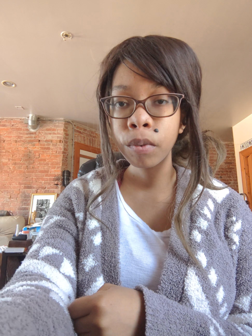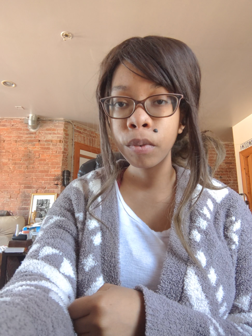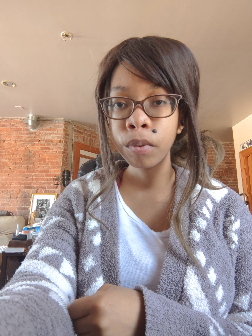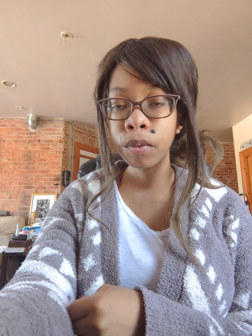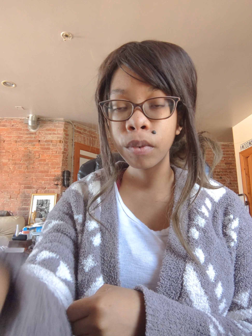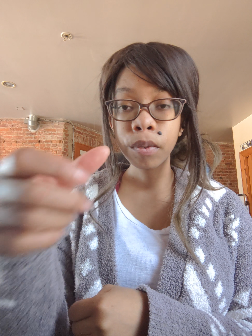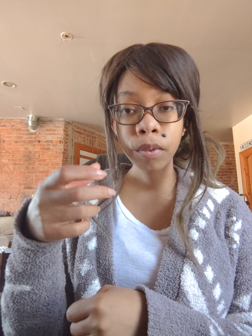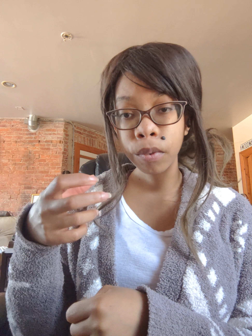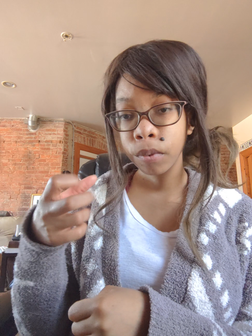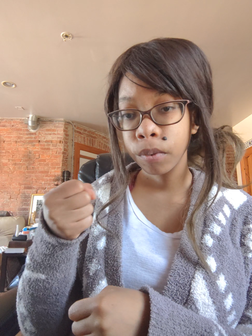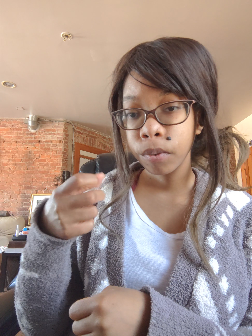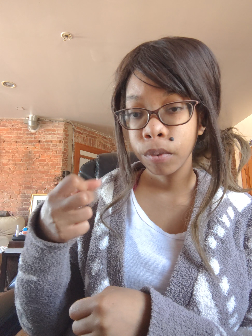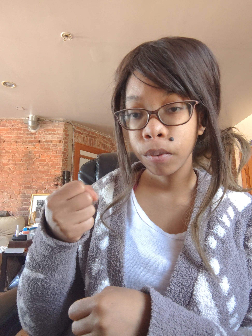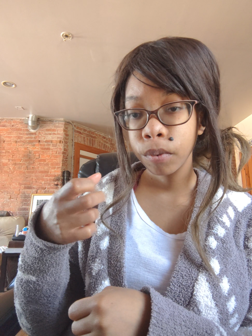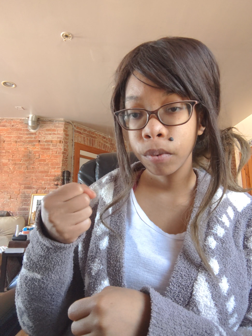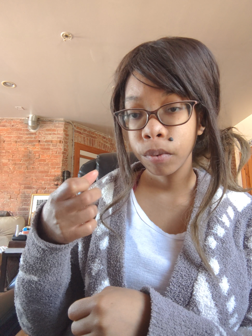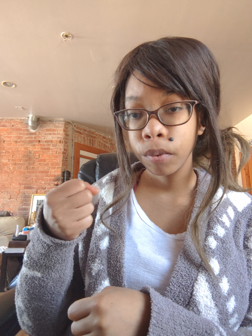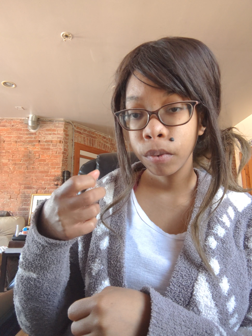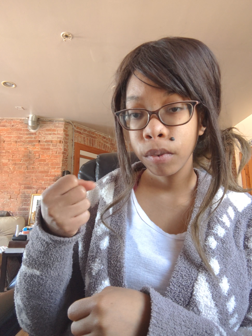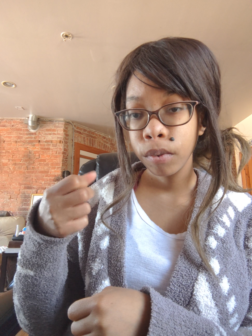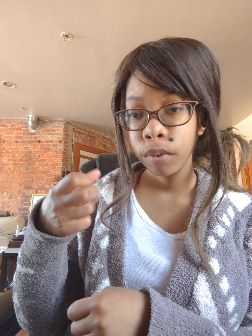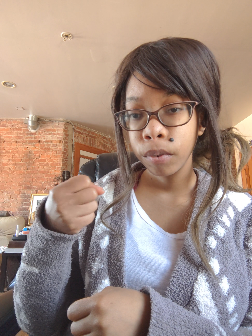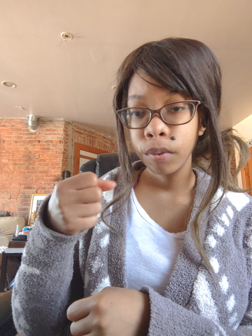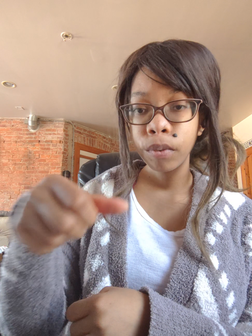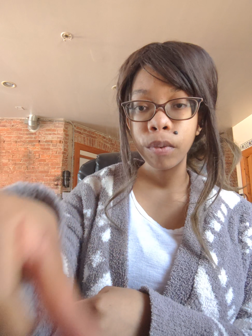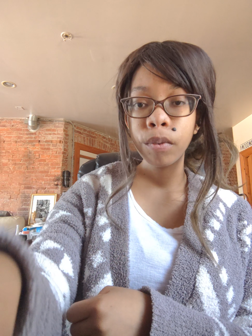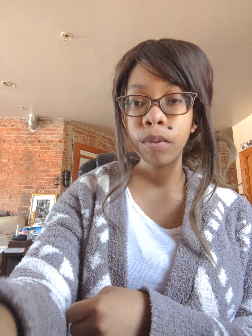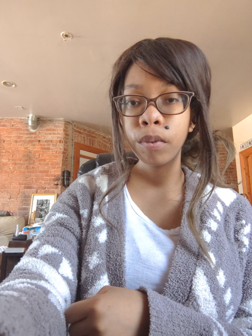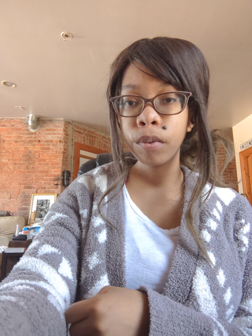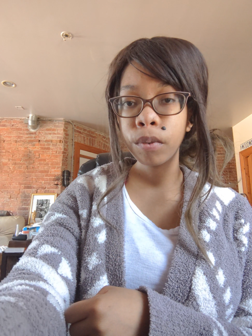milk